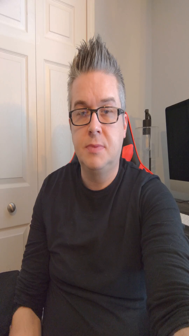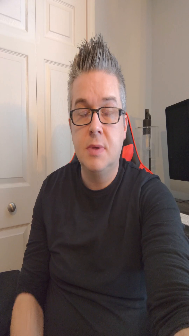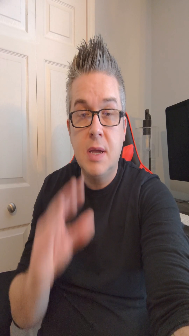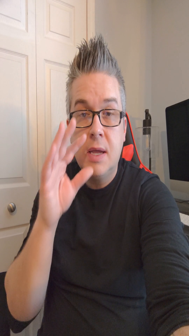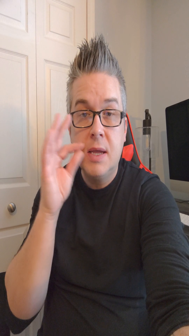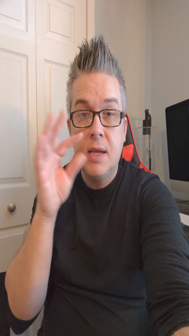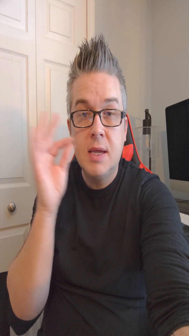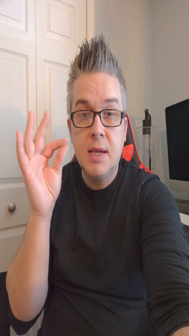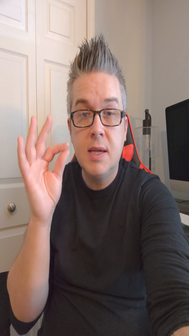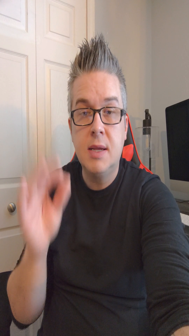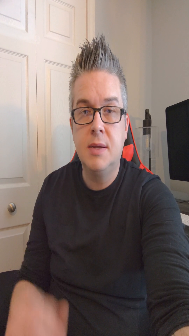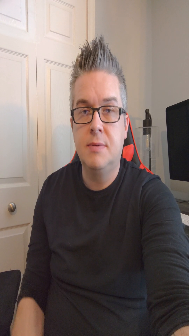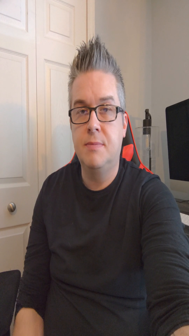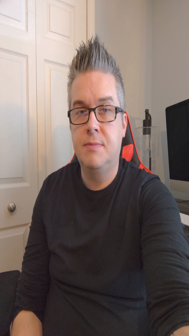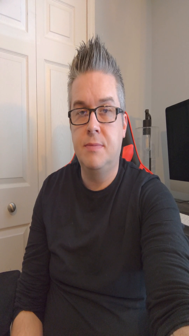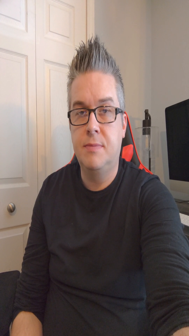cat